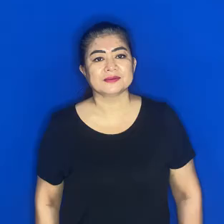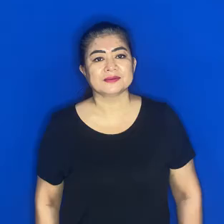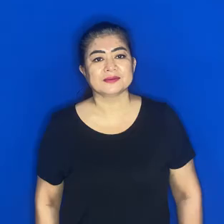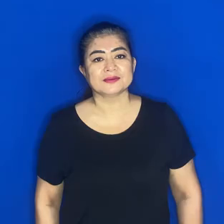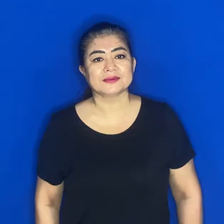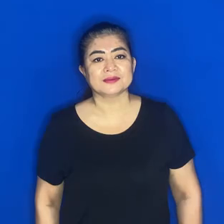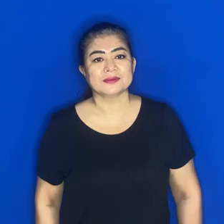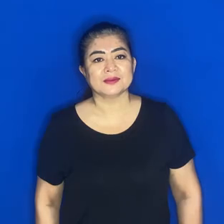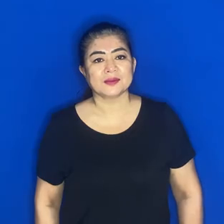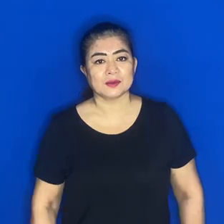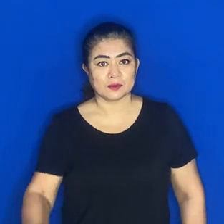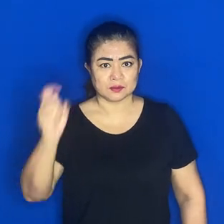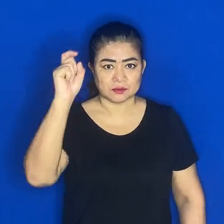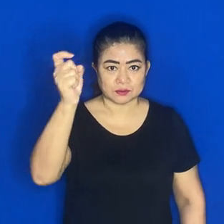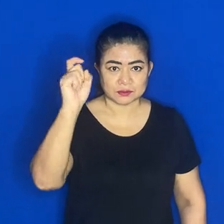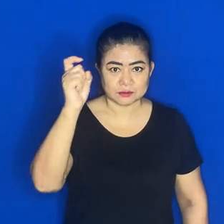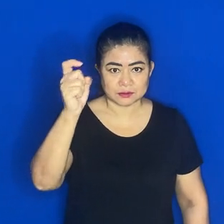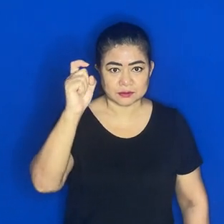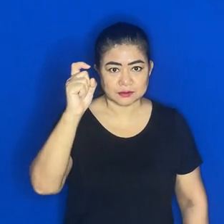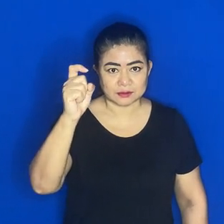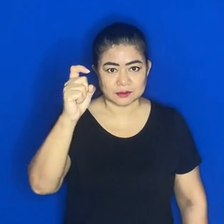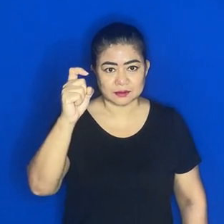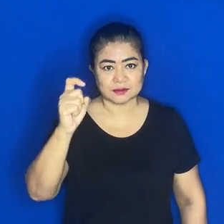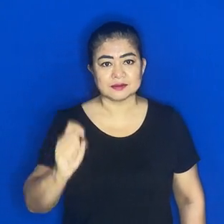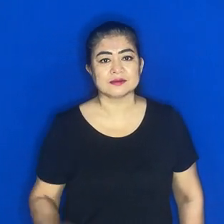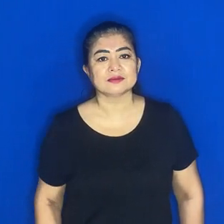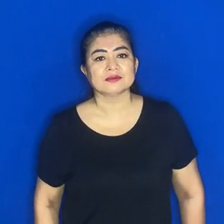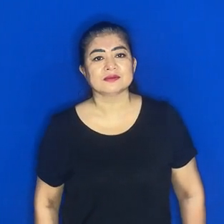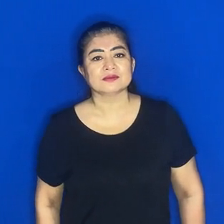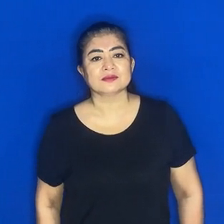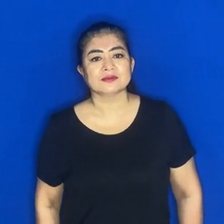fast